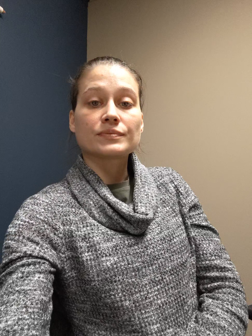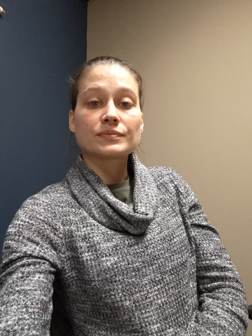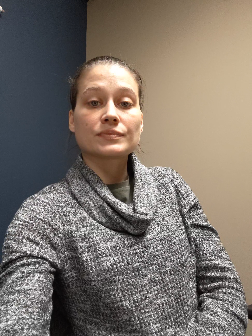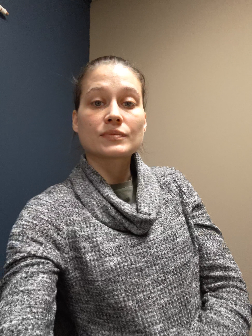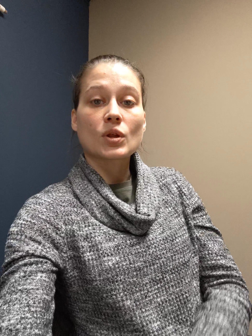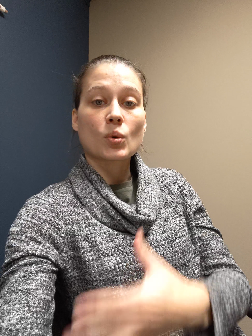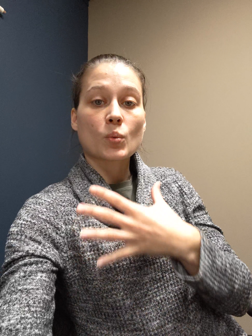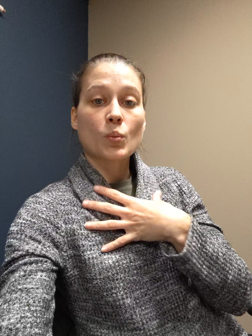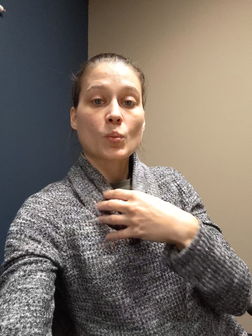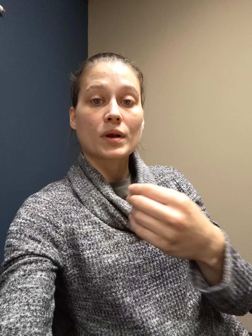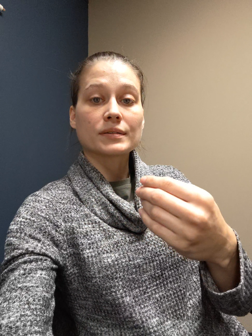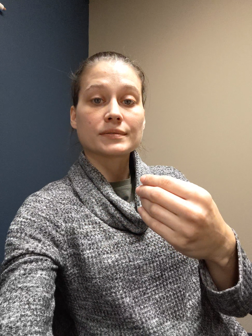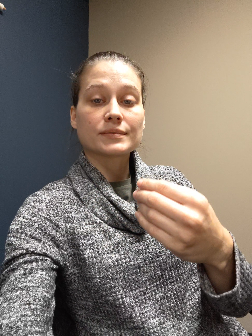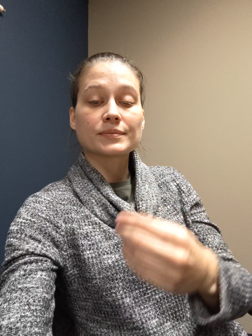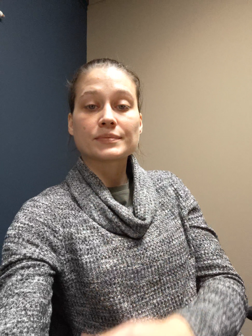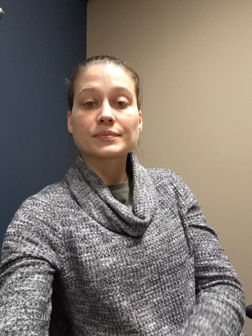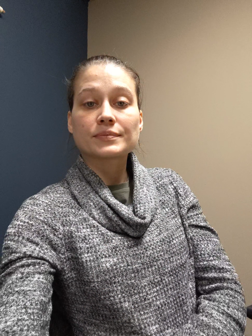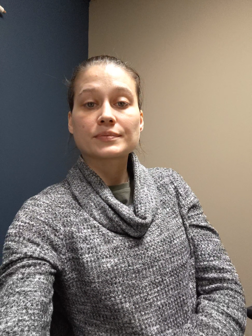white